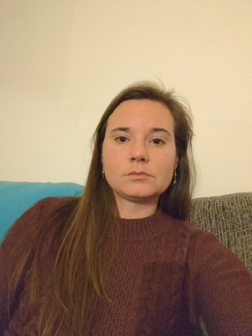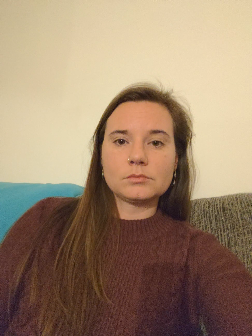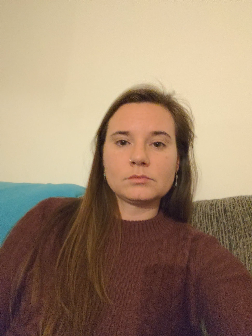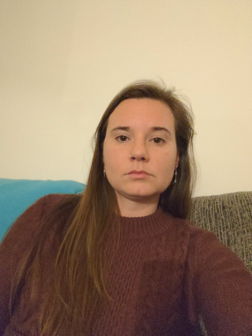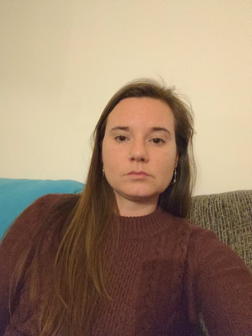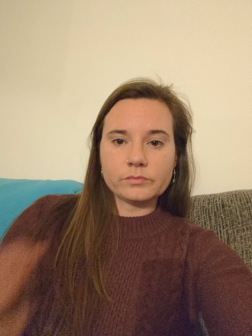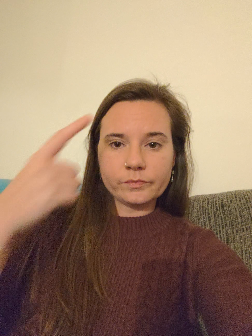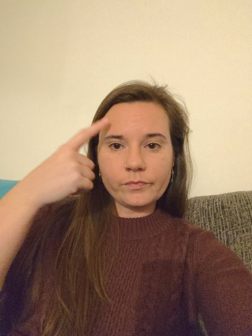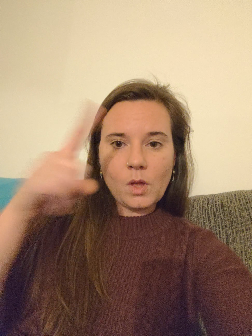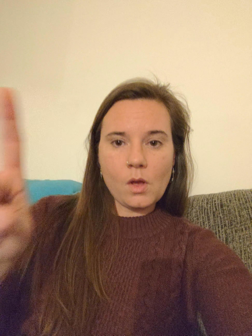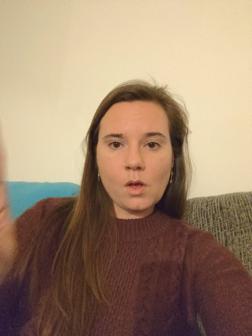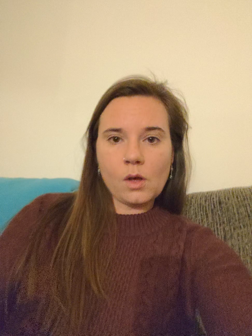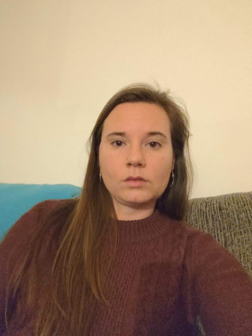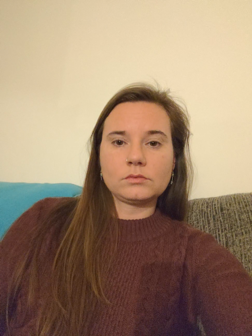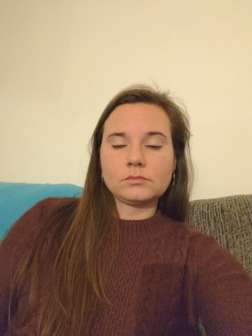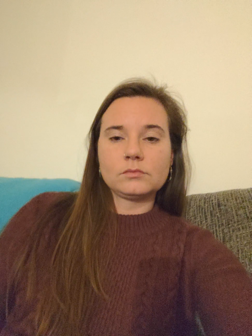for